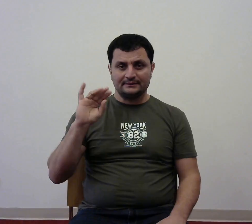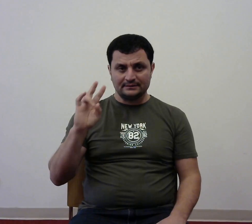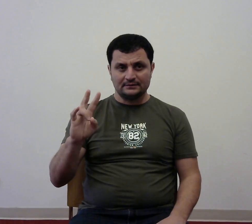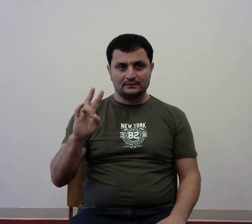N